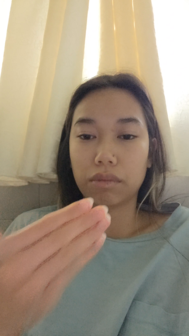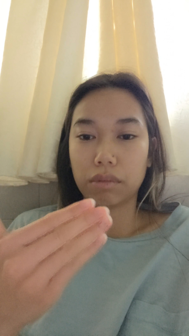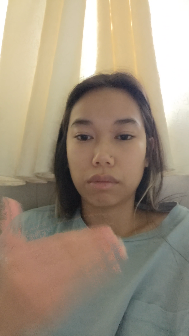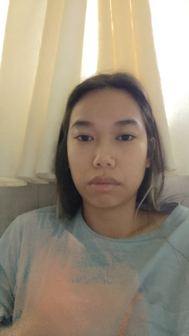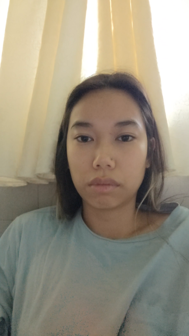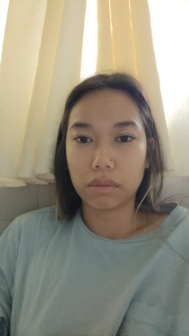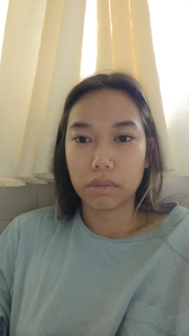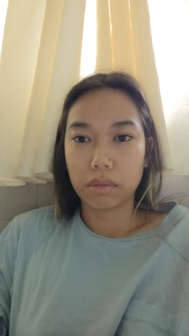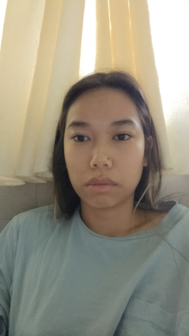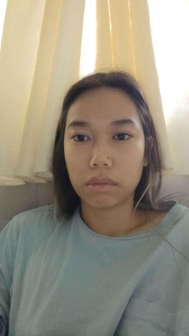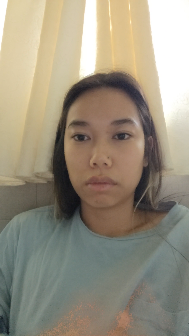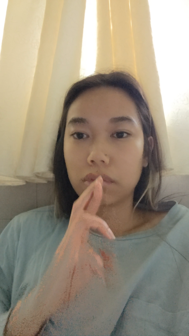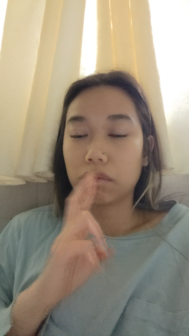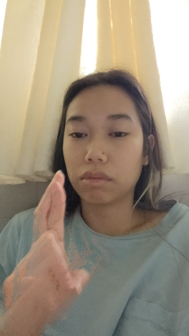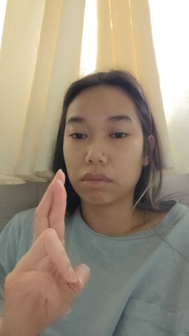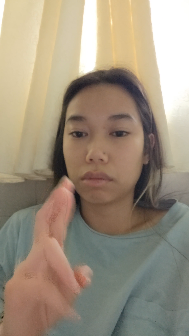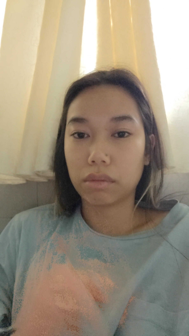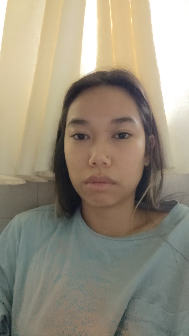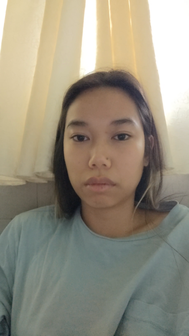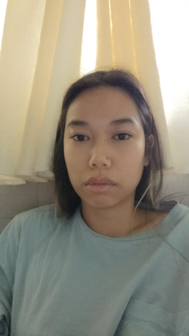are